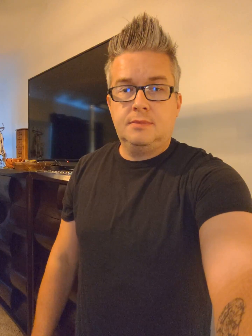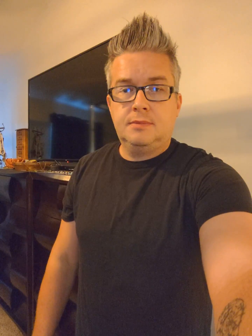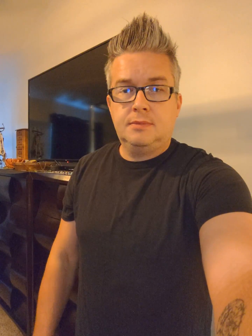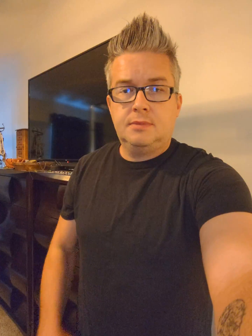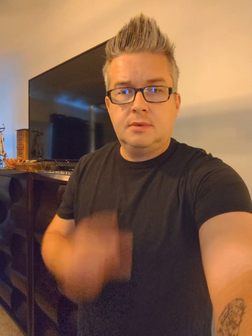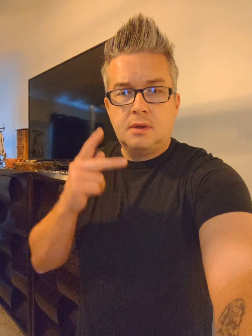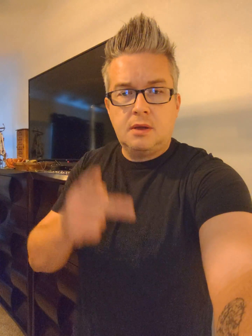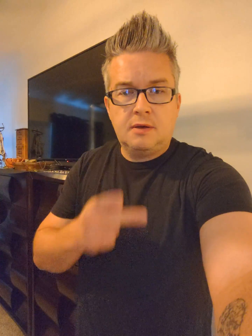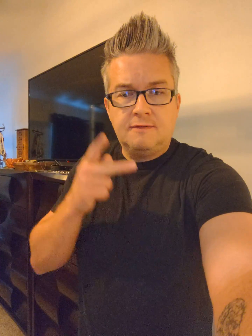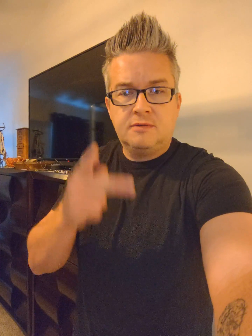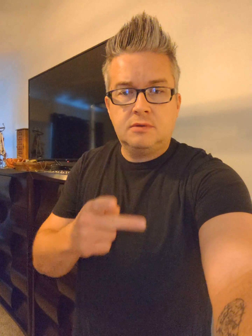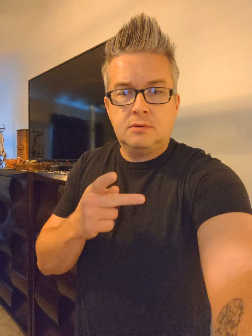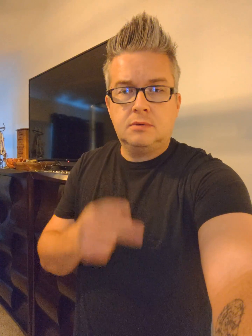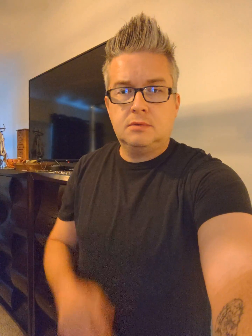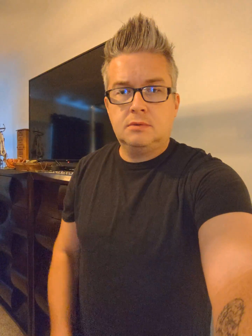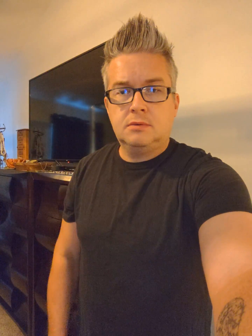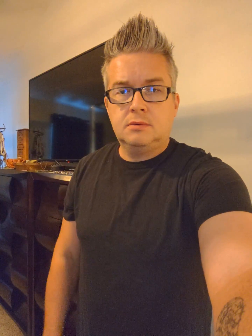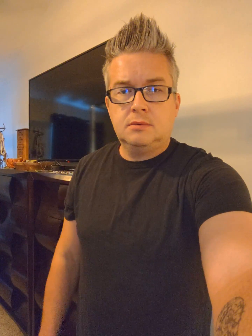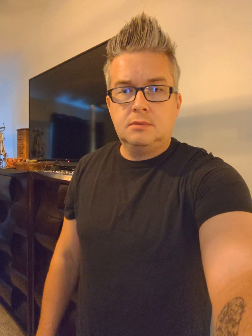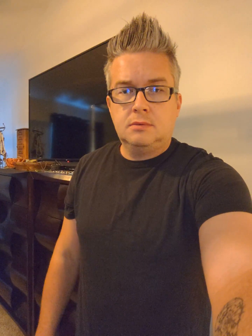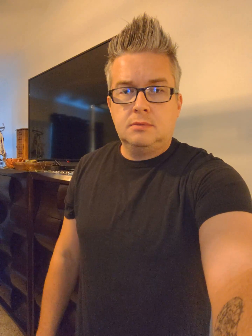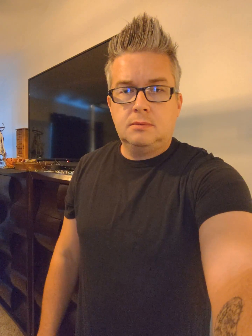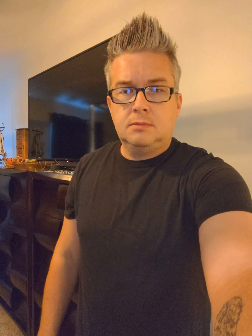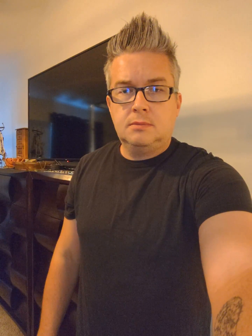careful